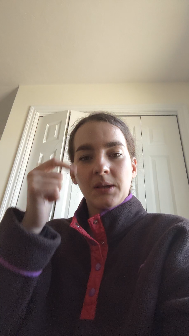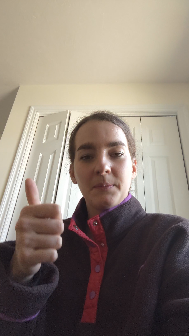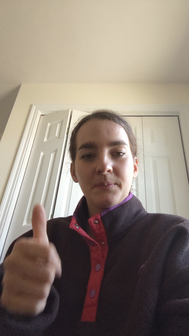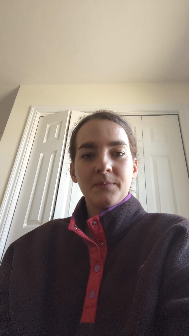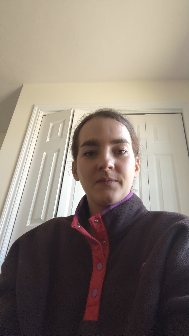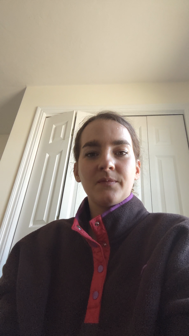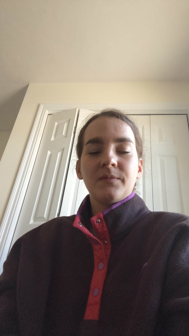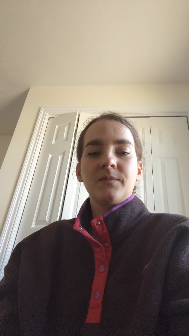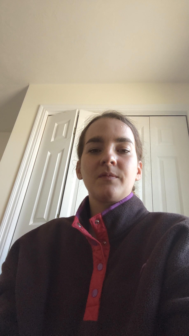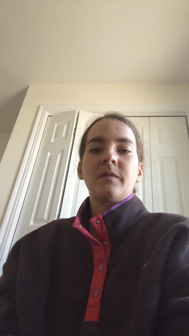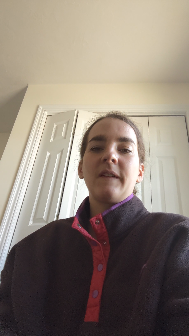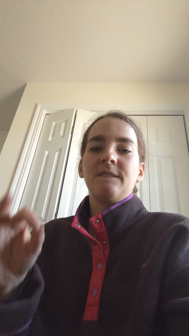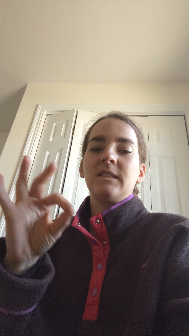fit